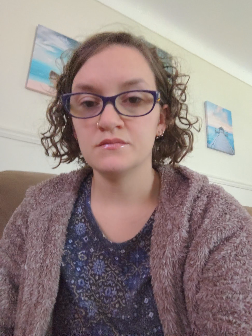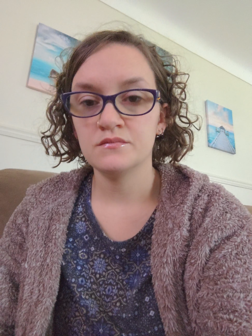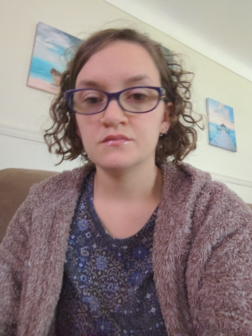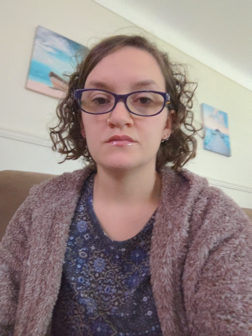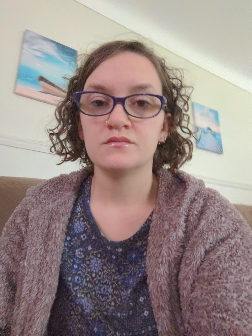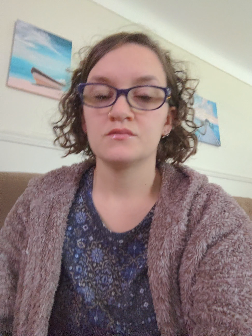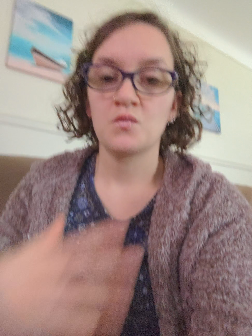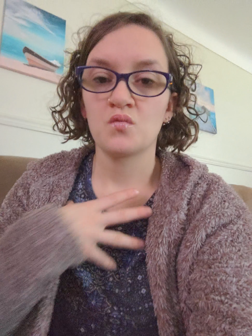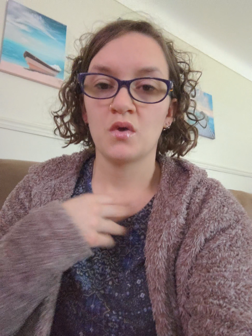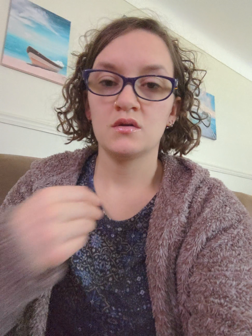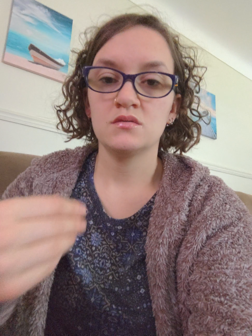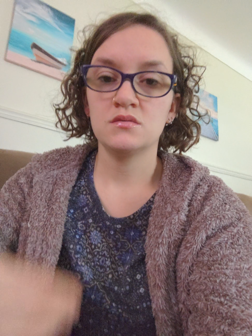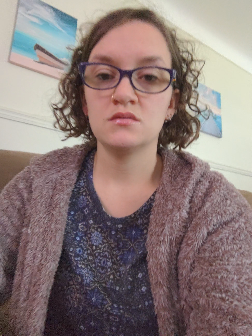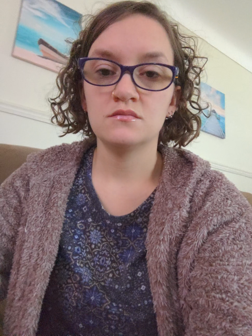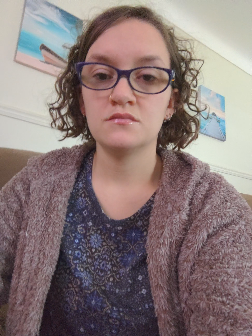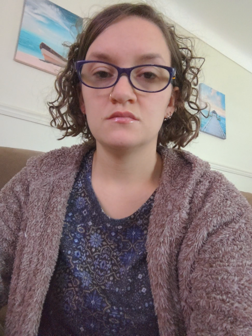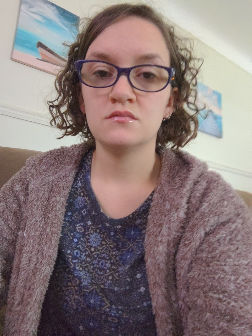white